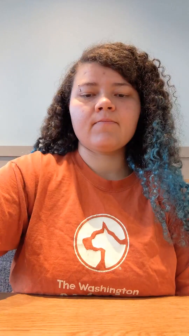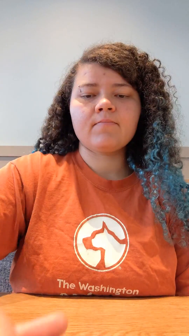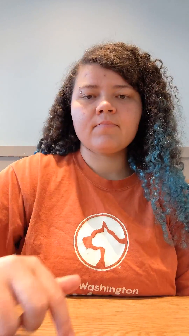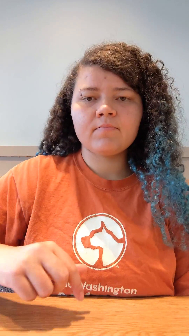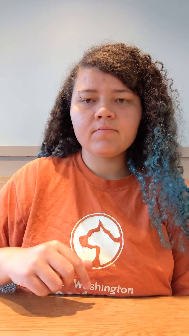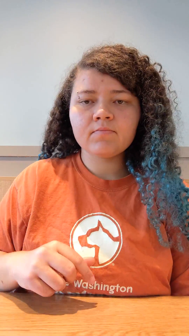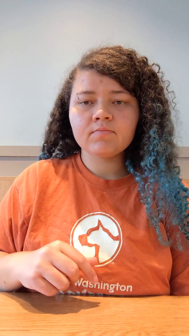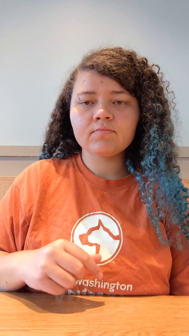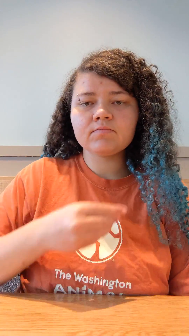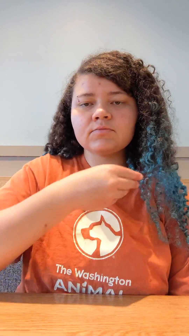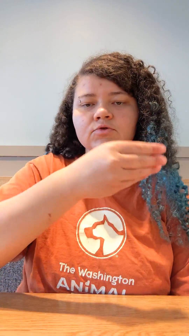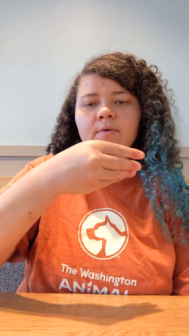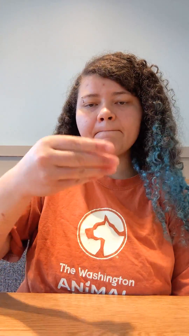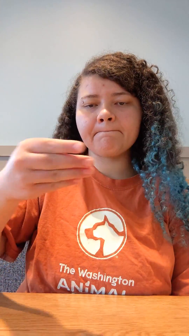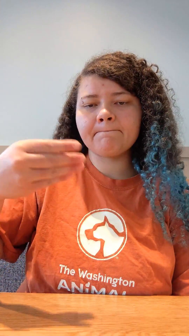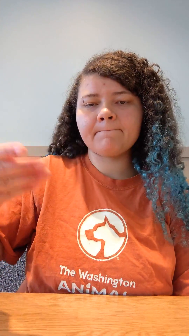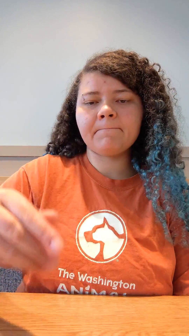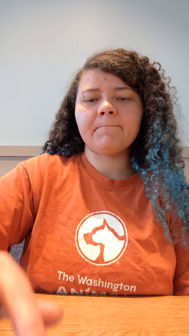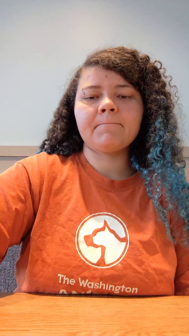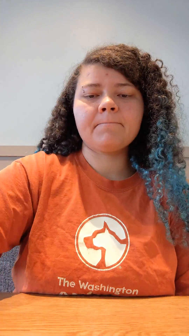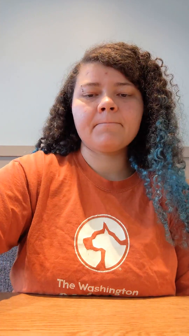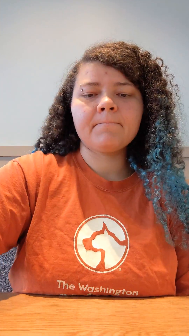shopping